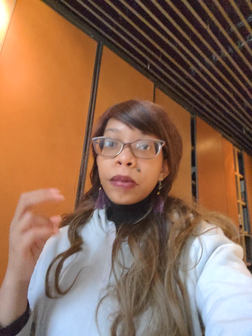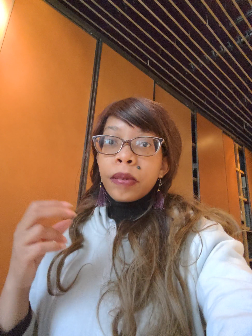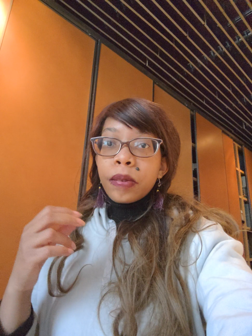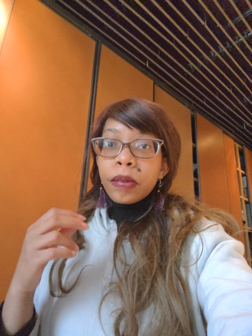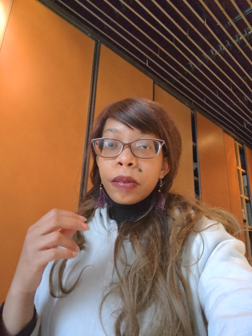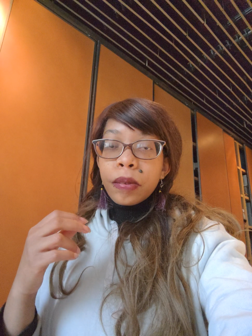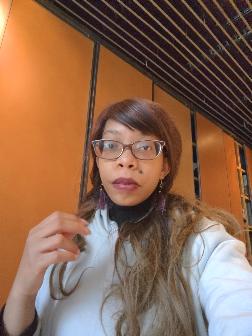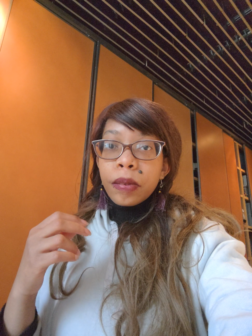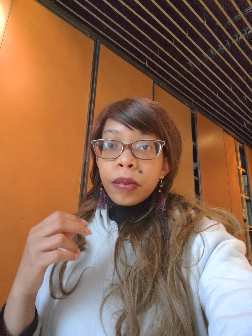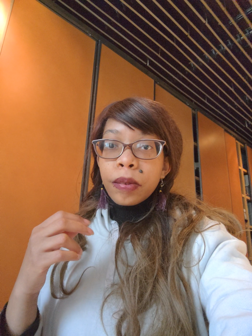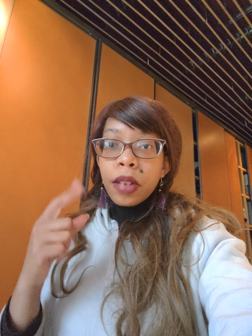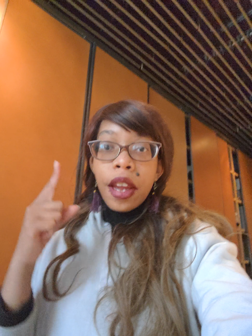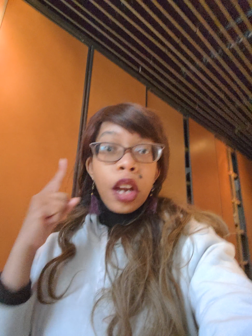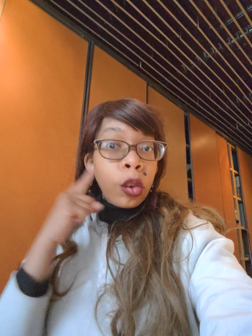hear